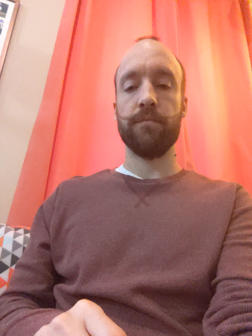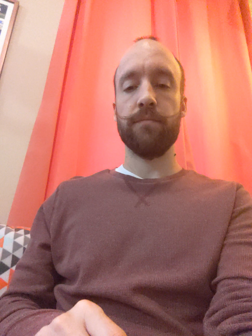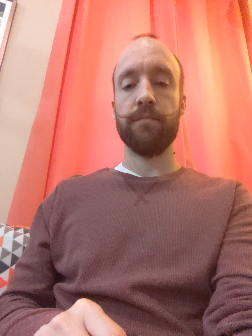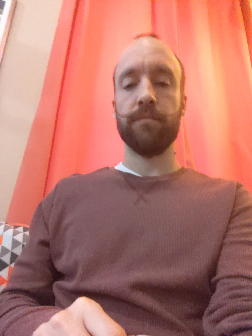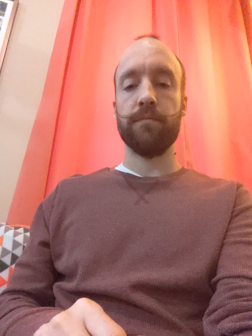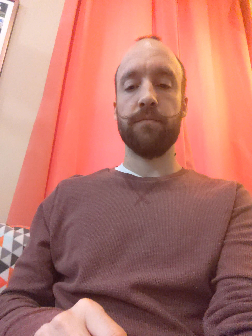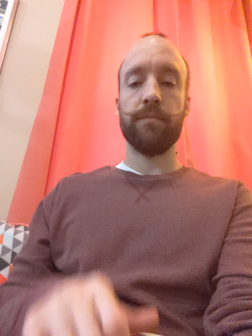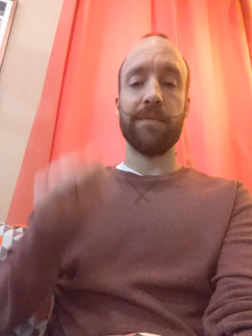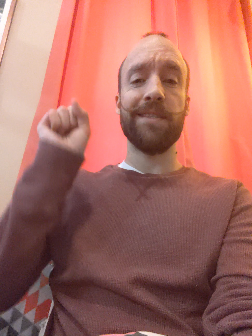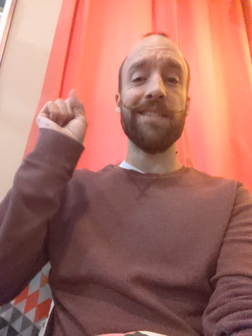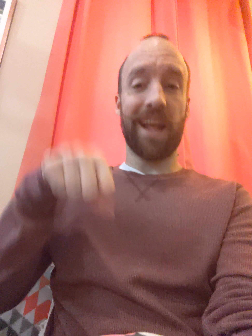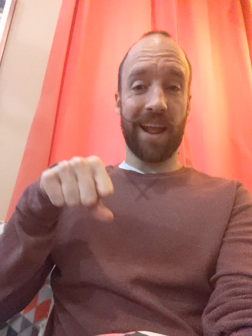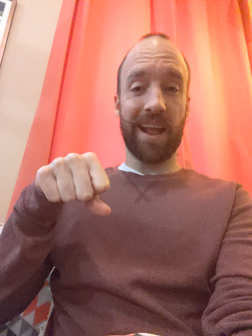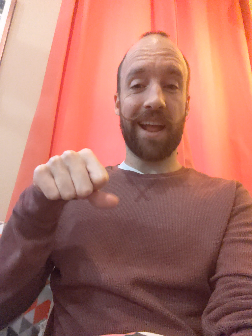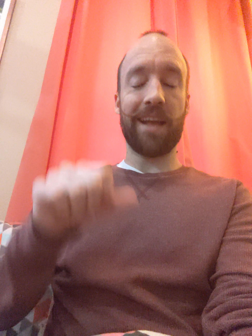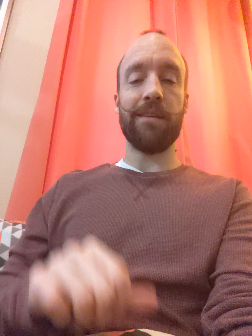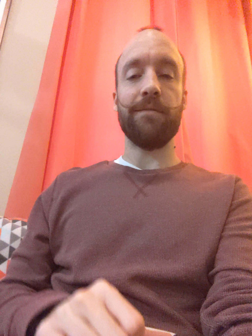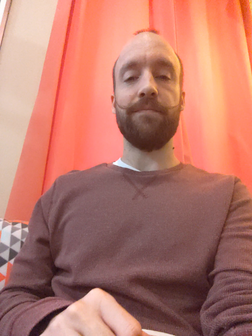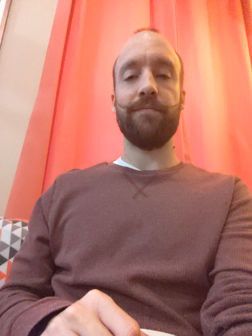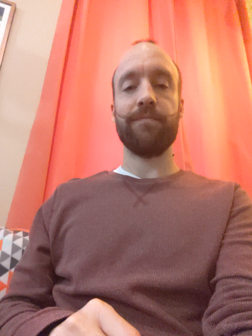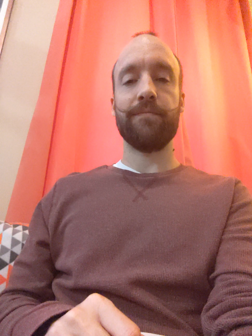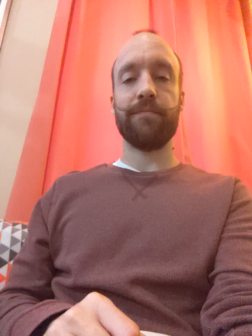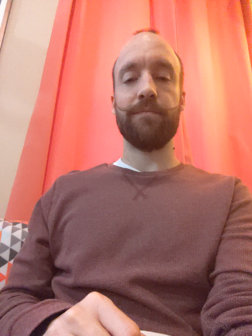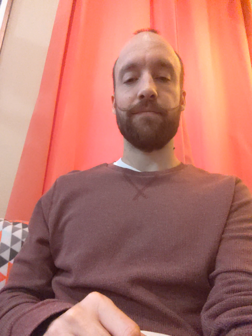can